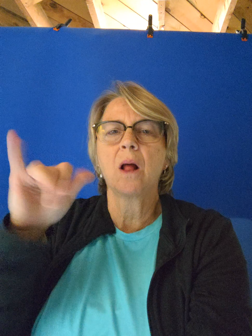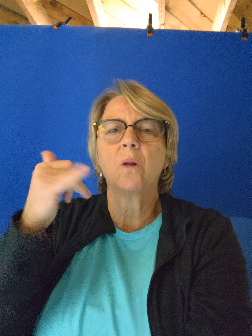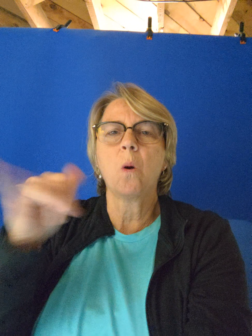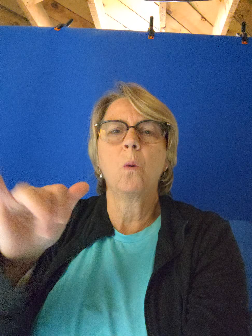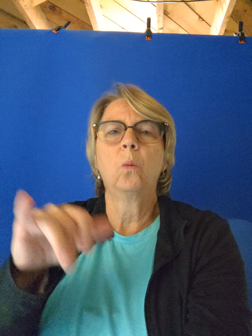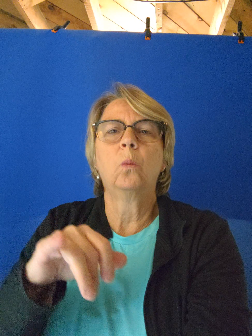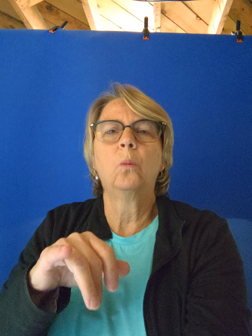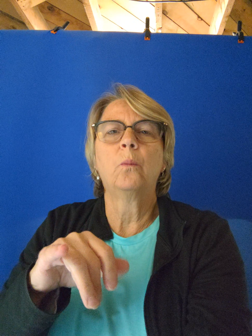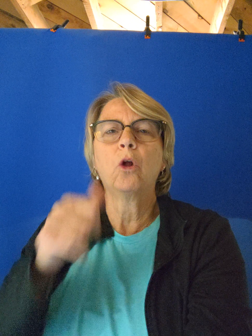yellow